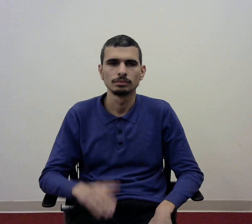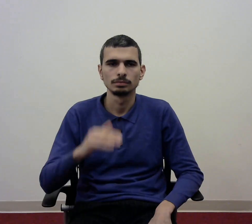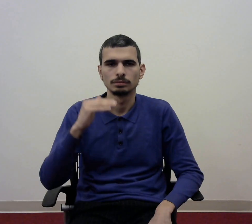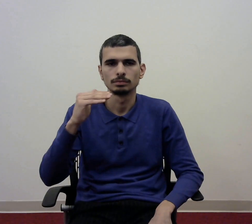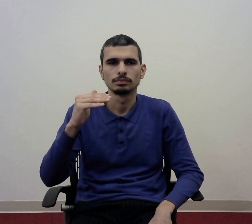siz